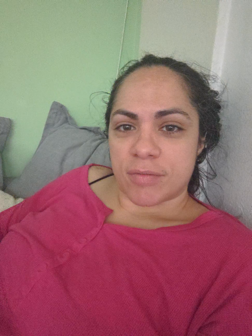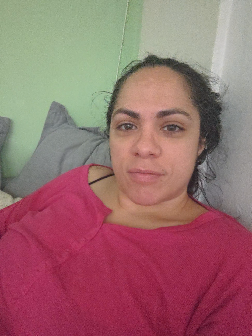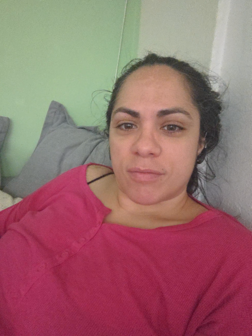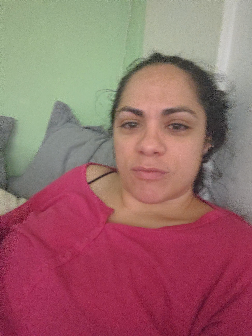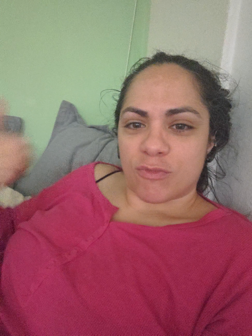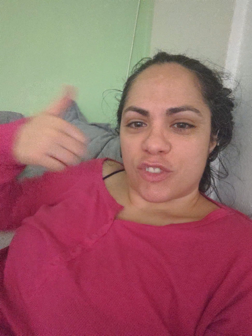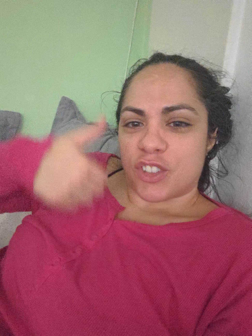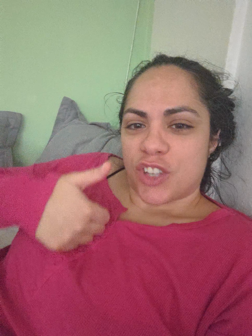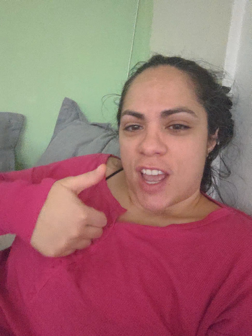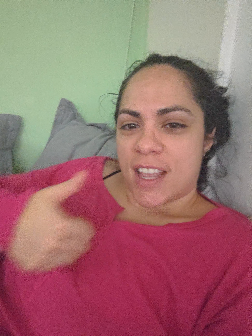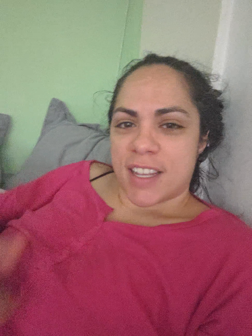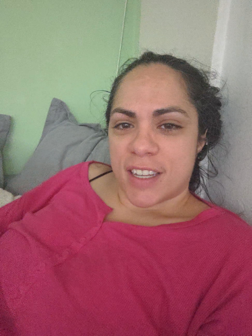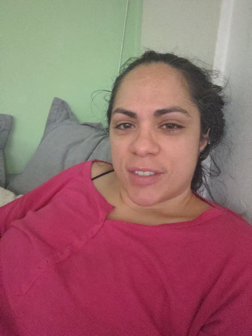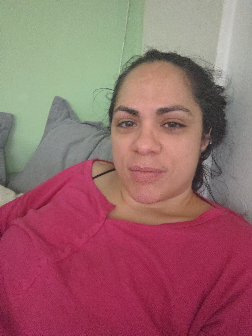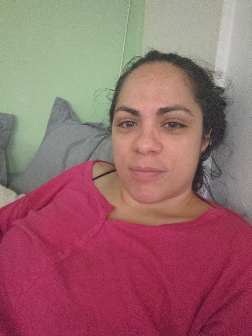jacket